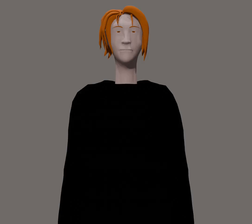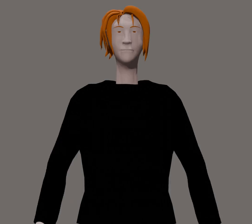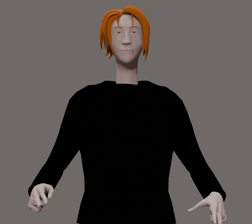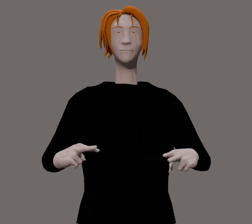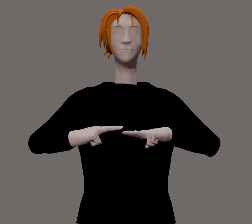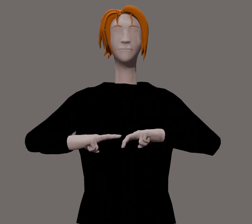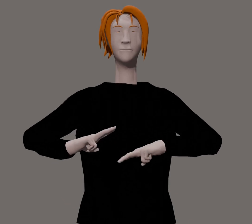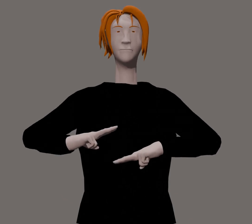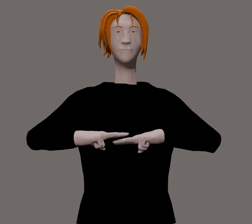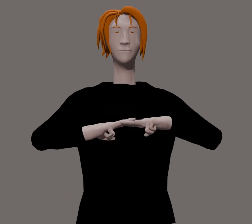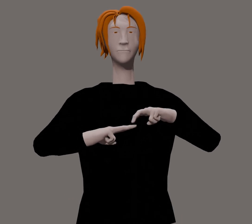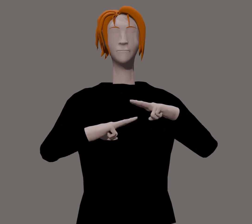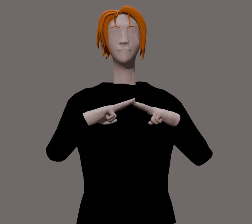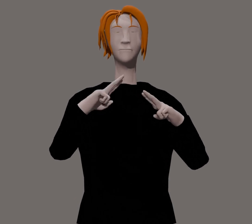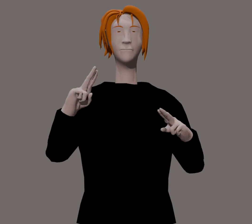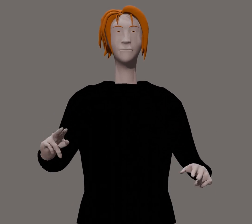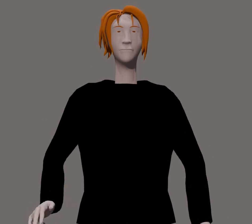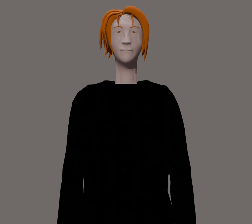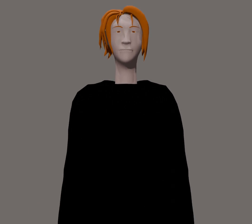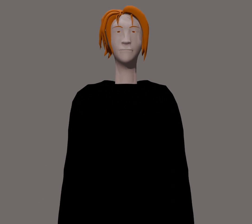Construct